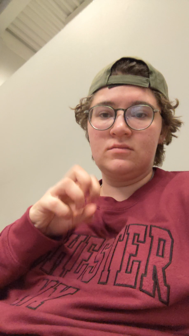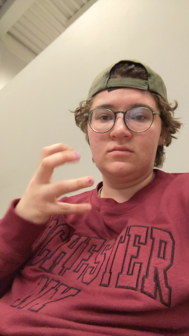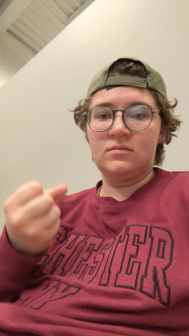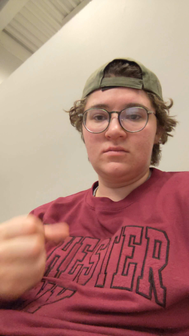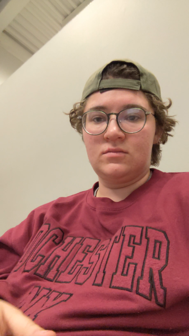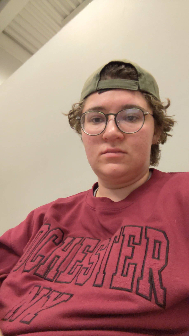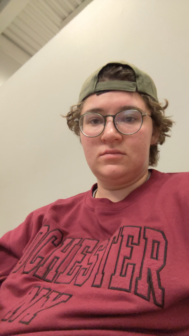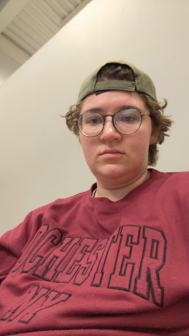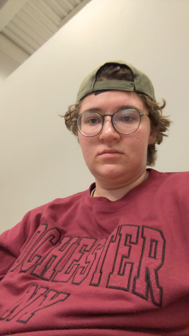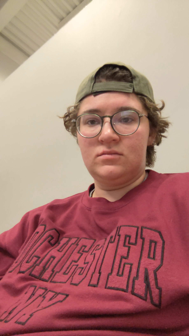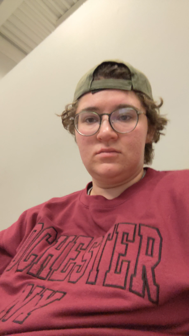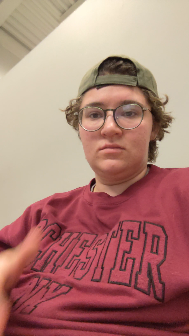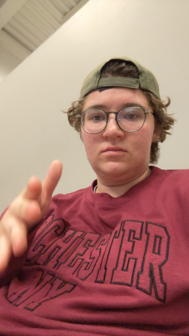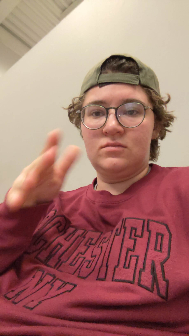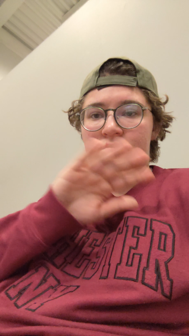cover